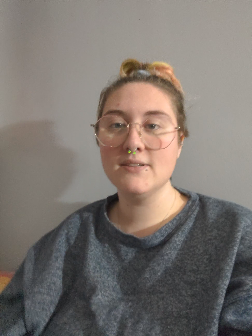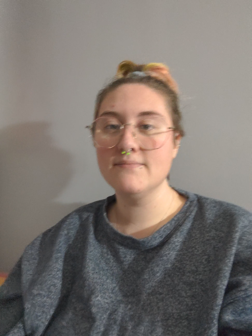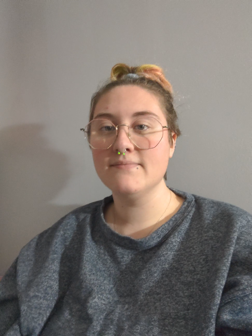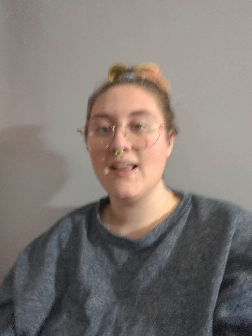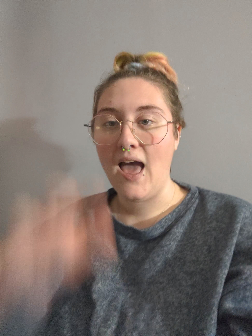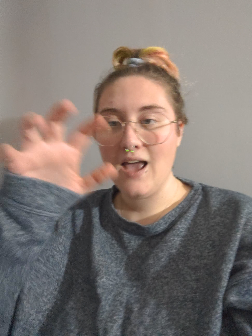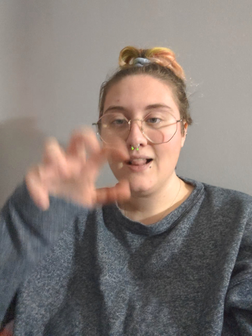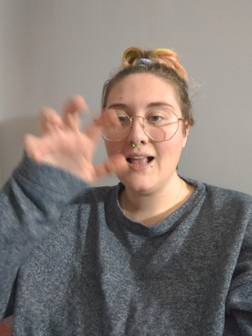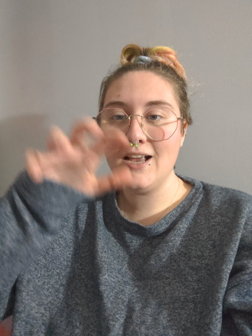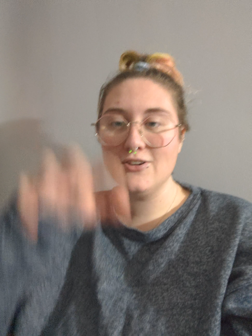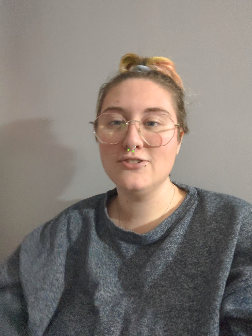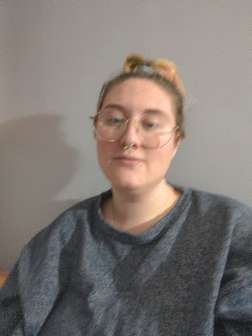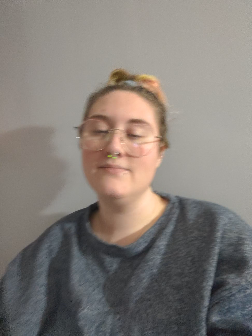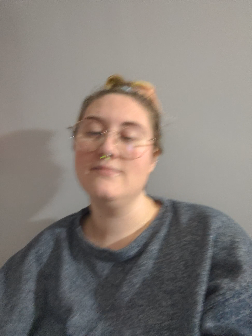alligator